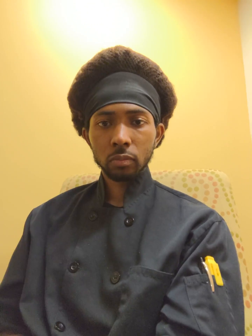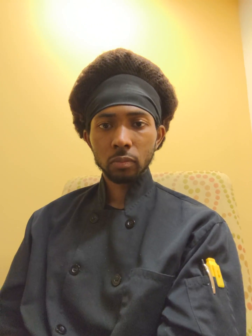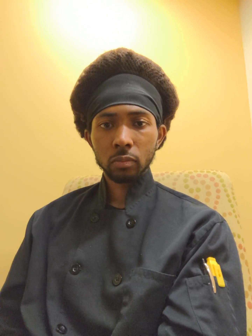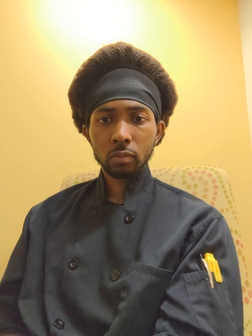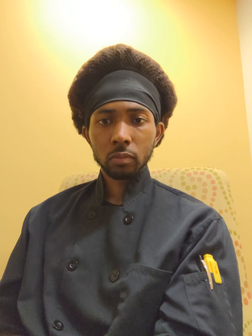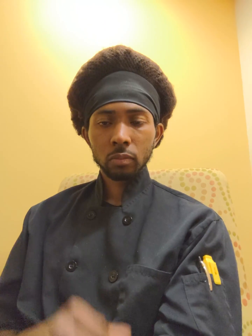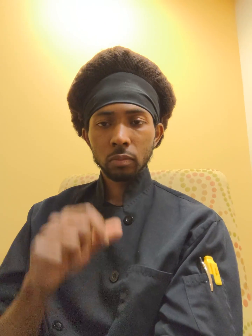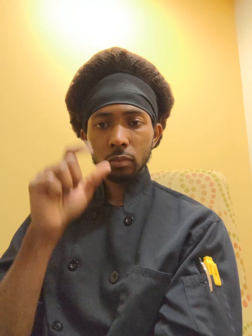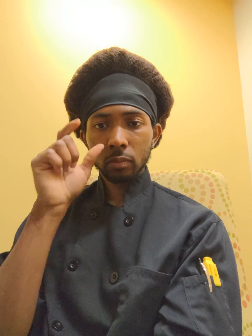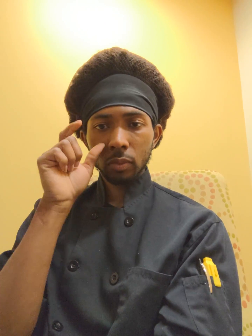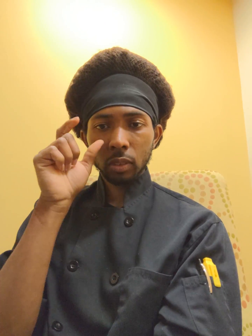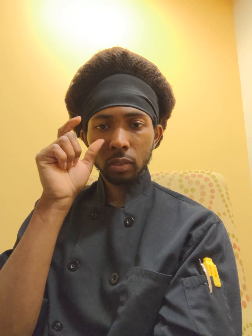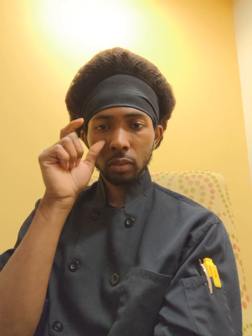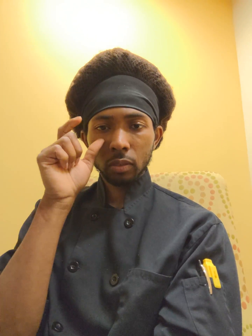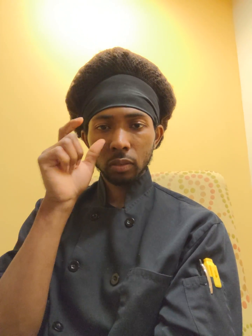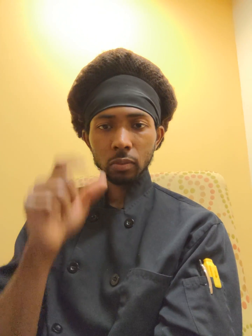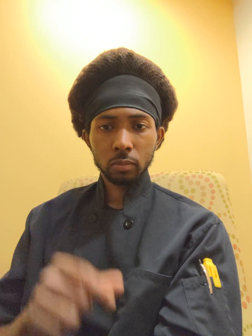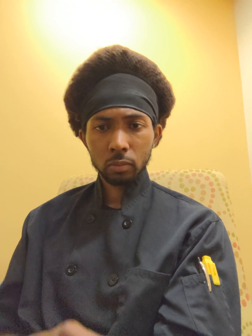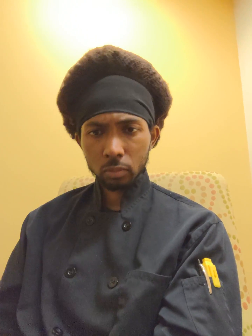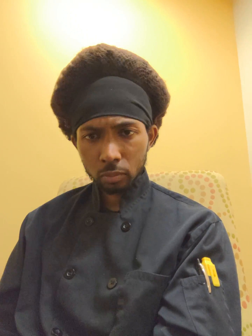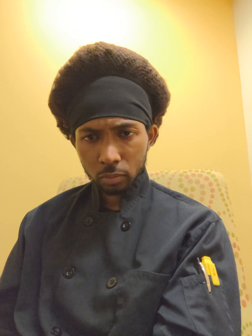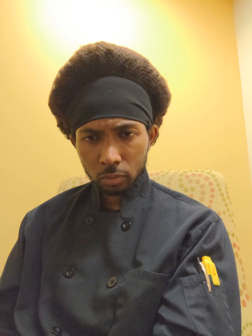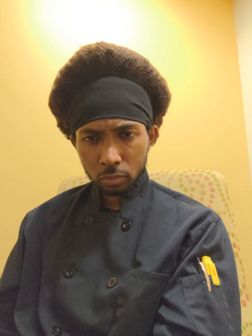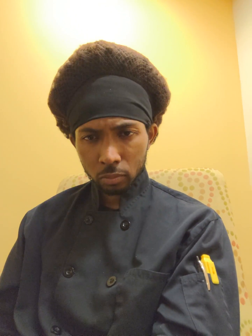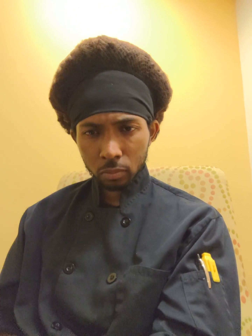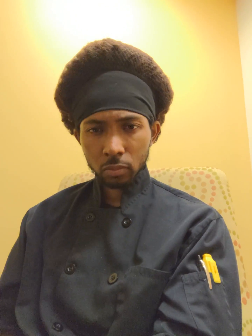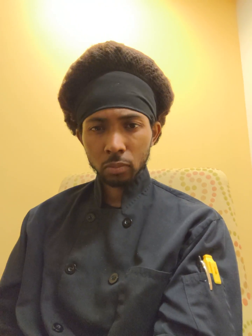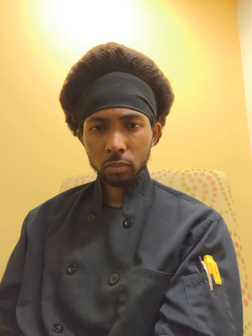glasses